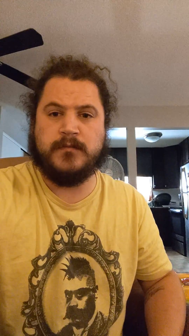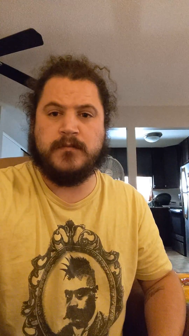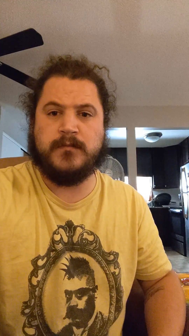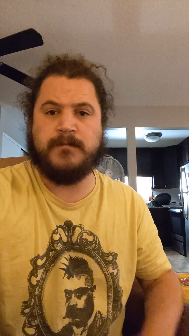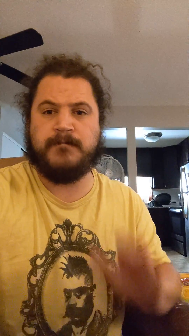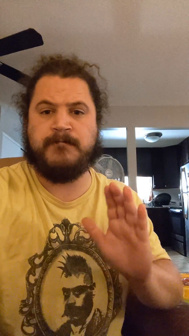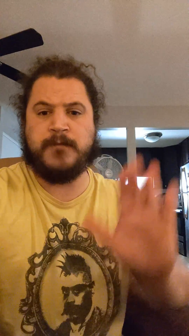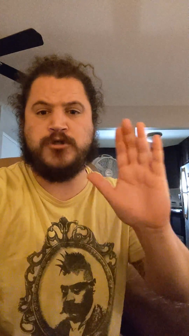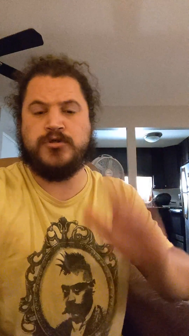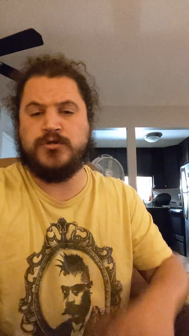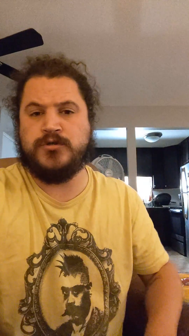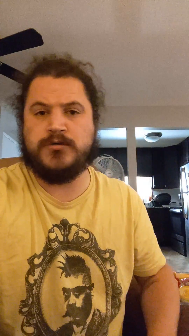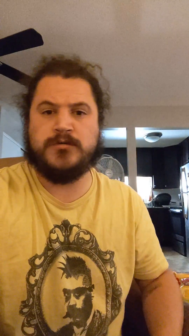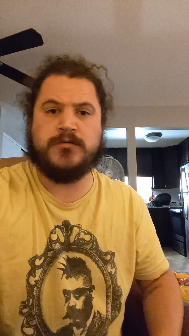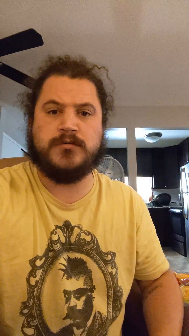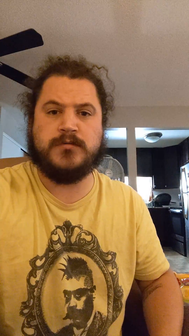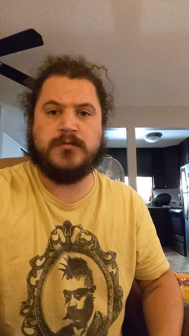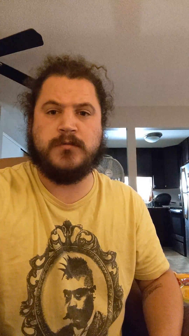push